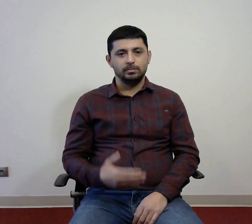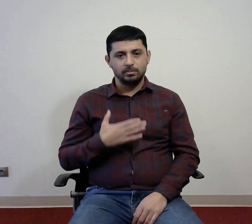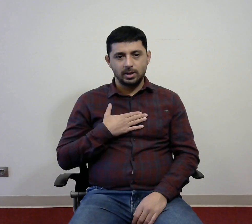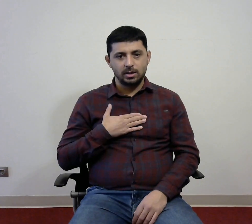mən